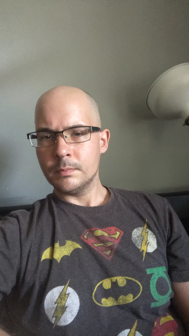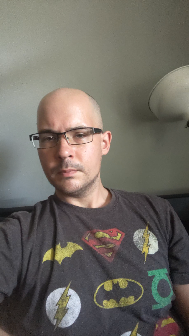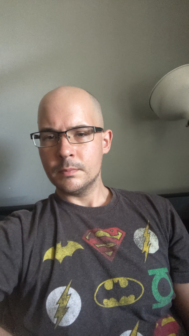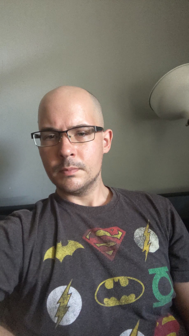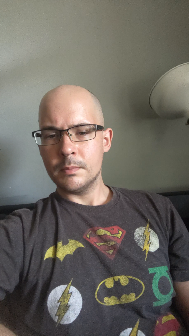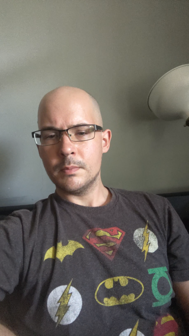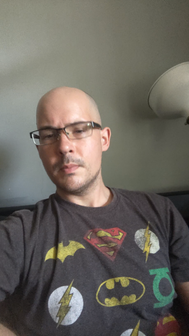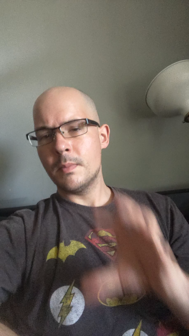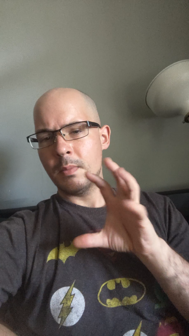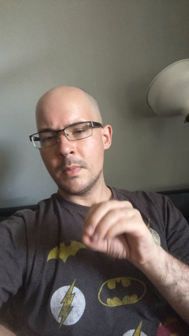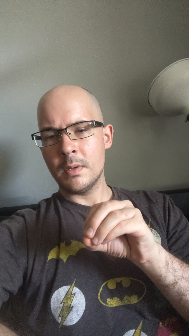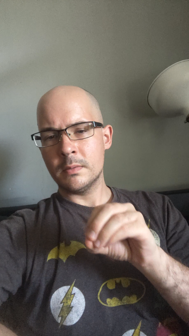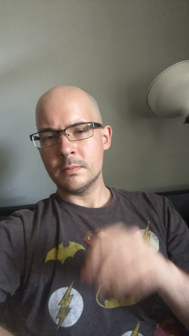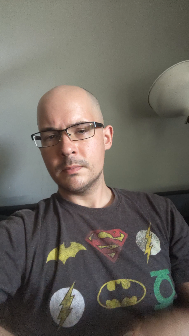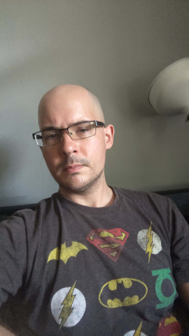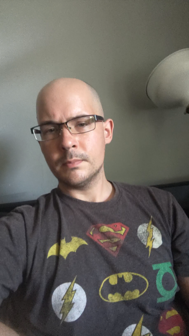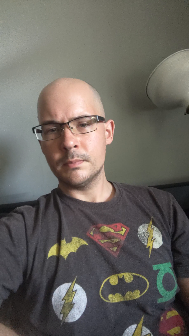bite